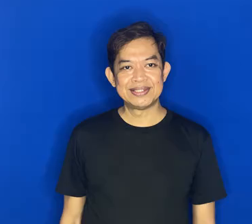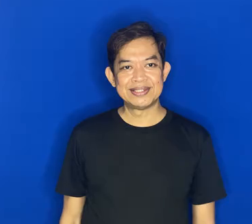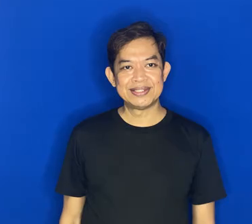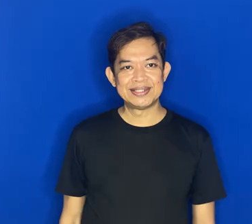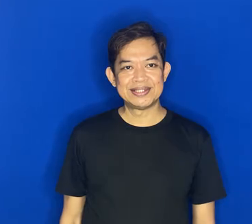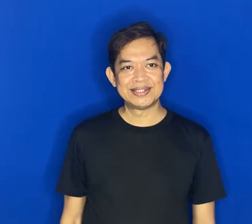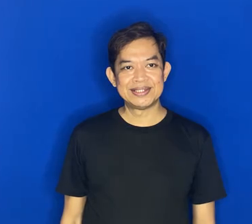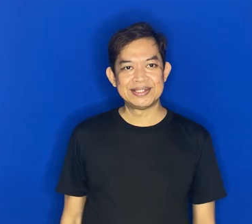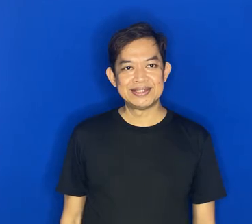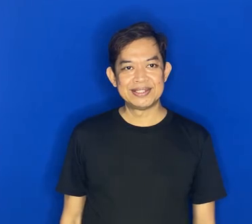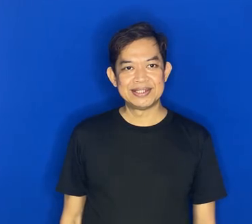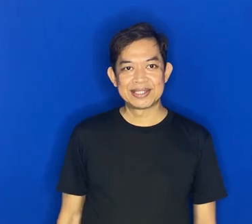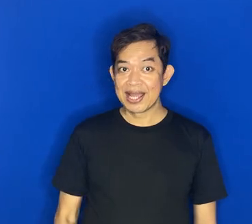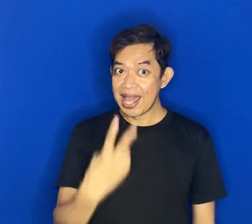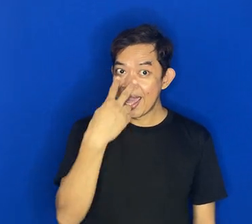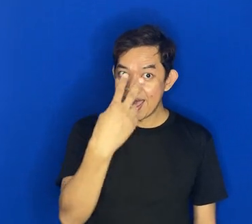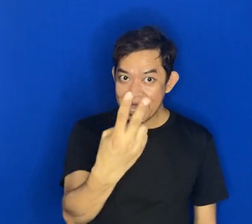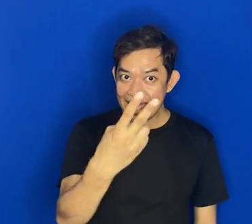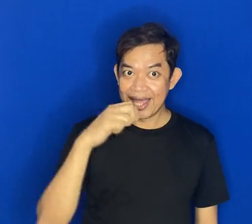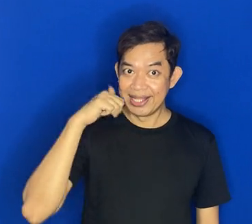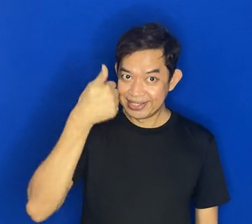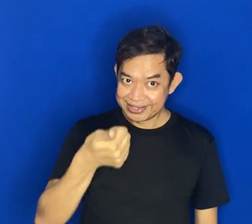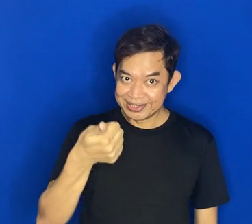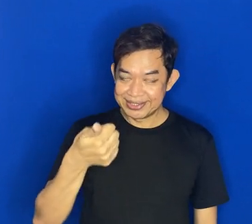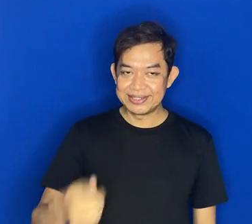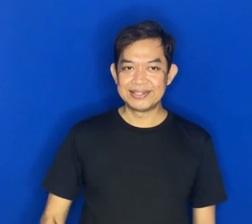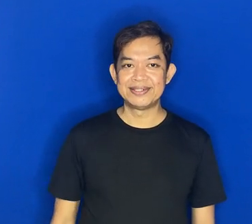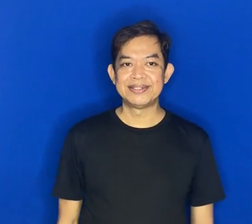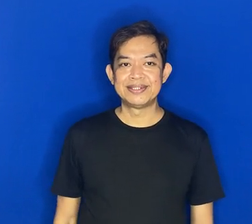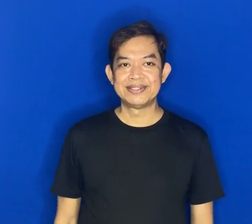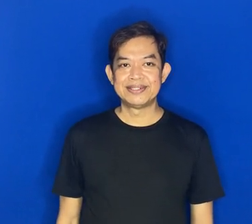see you tomorrow